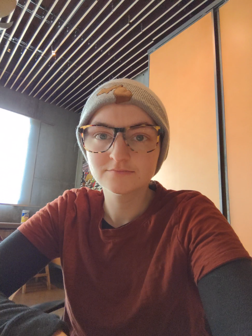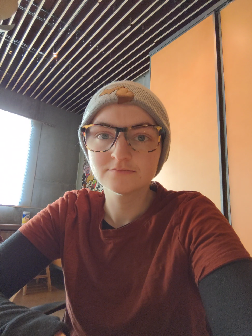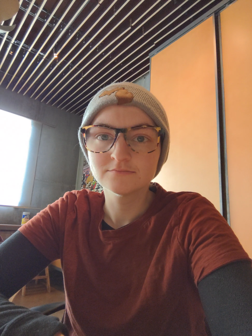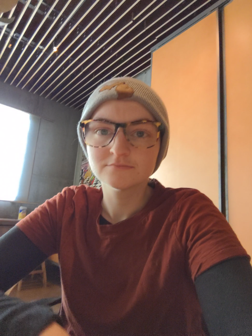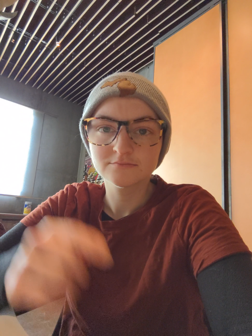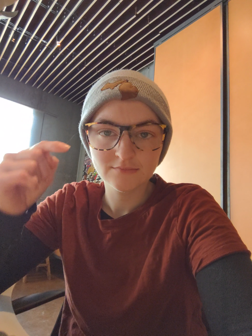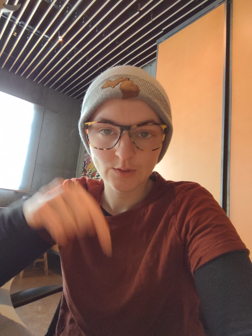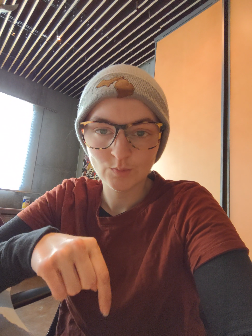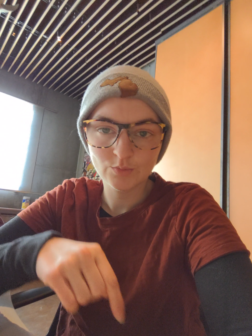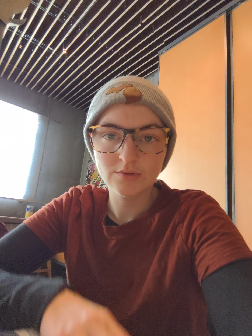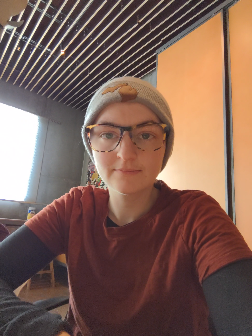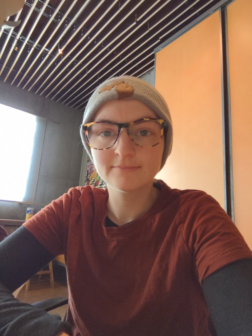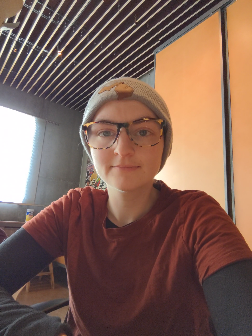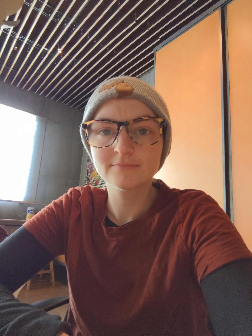down